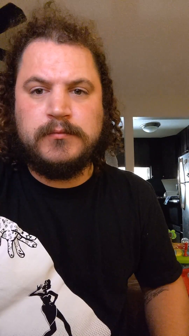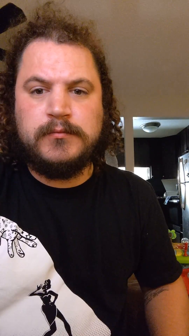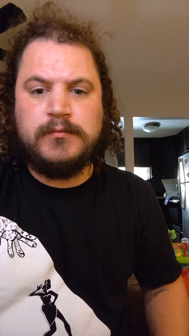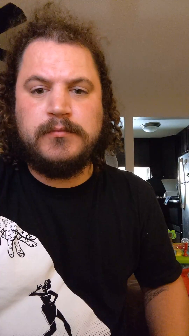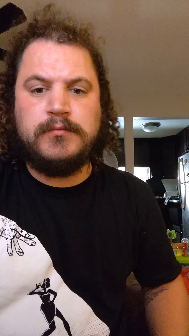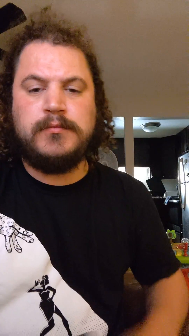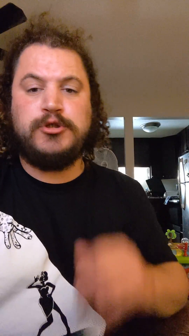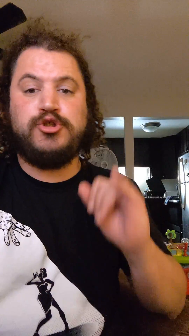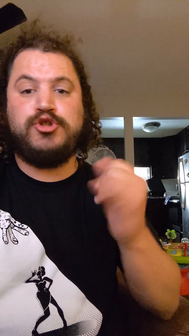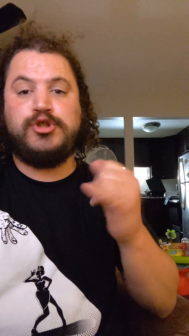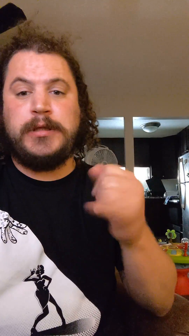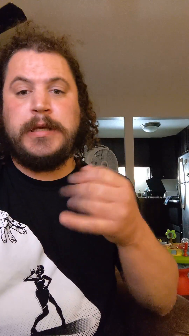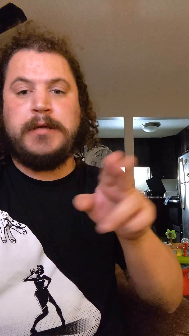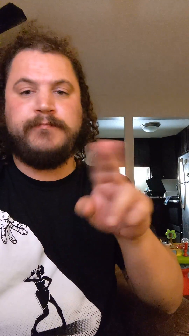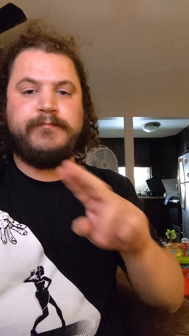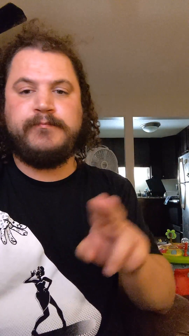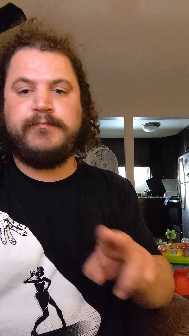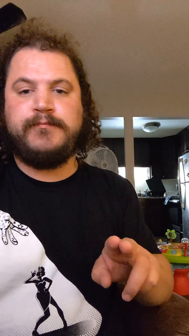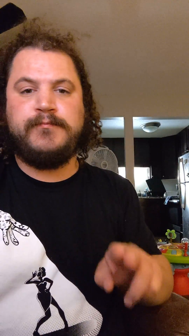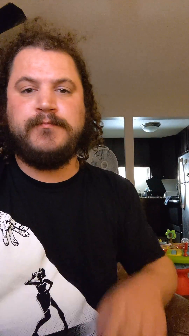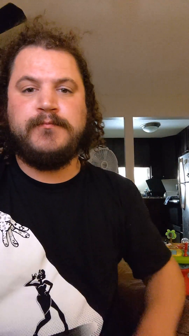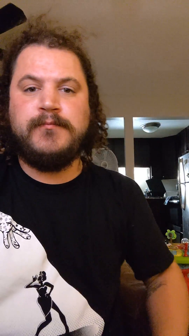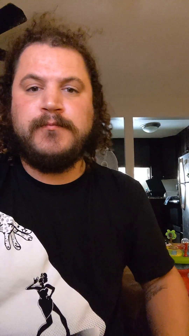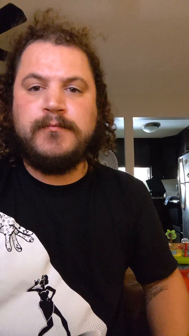jelly